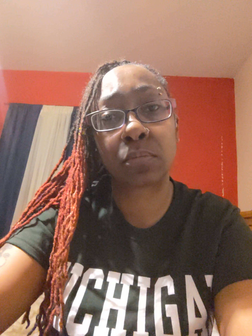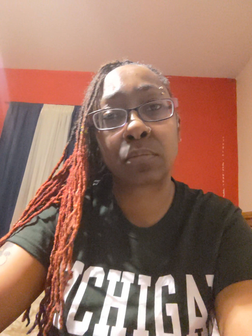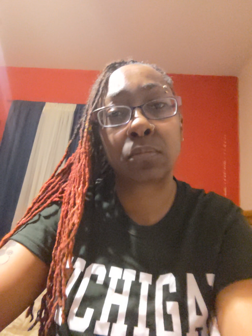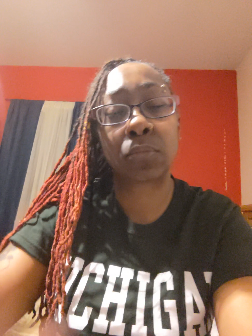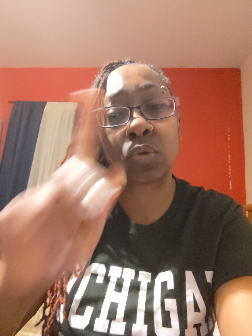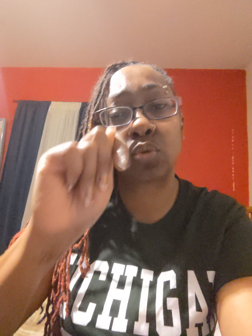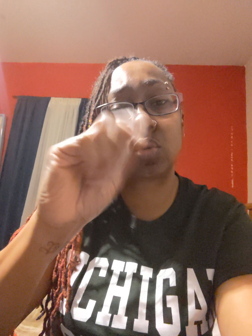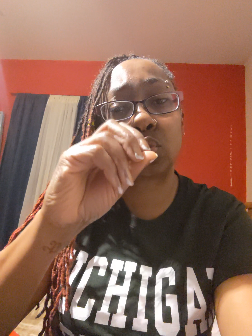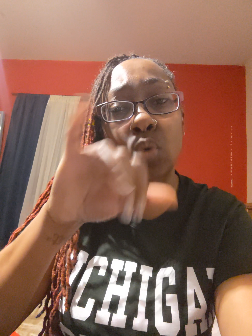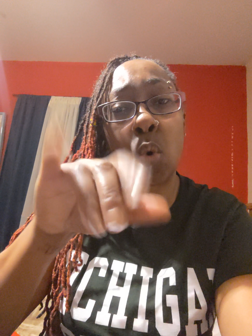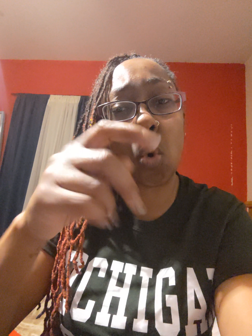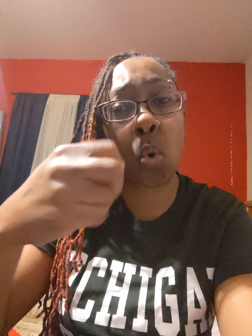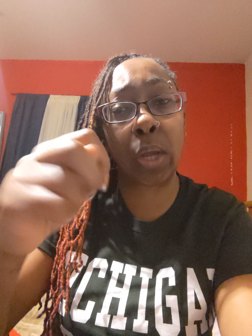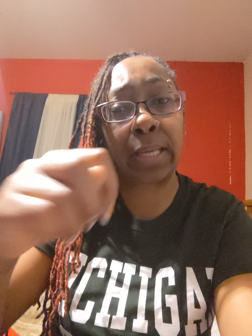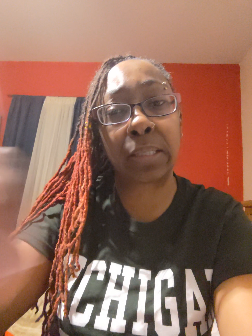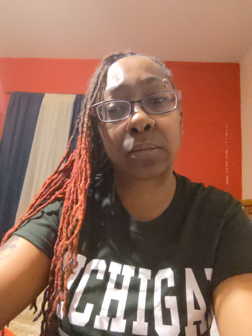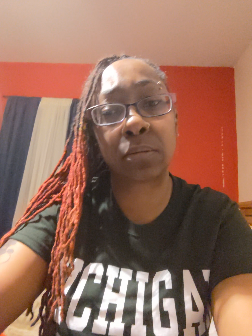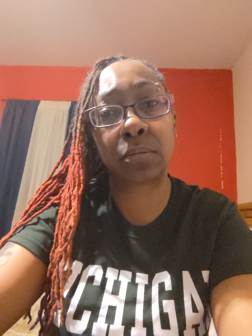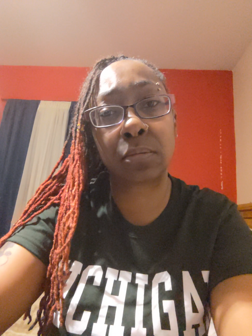toy